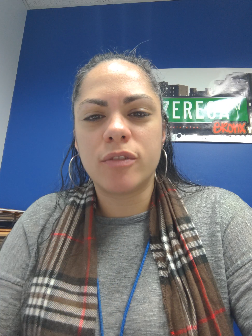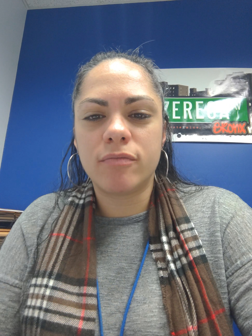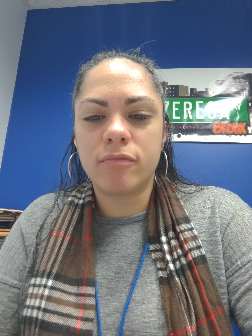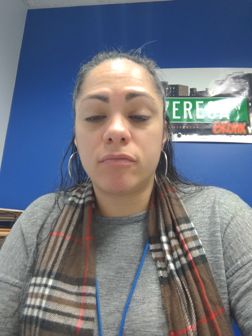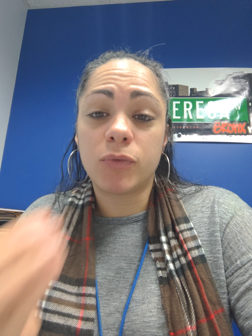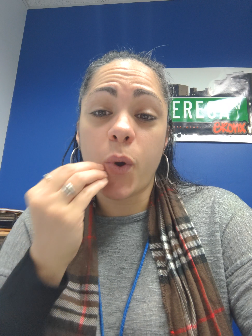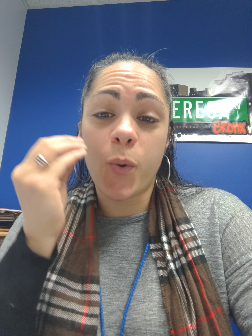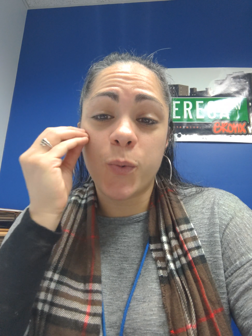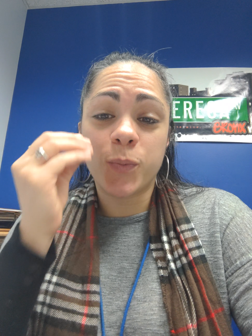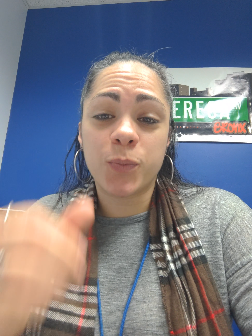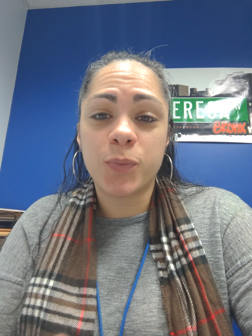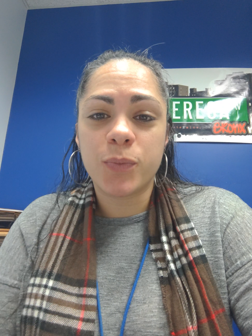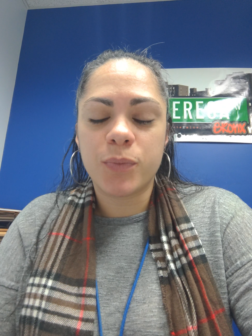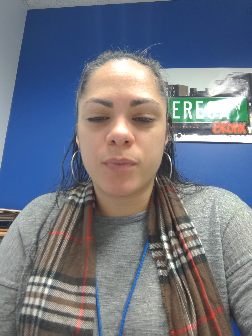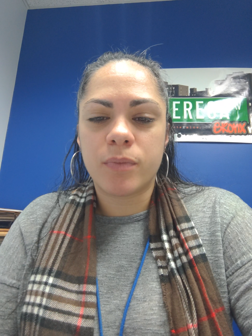home